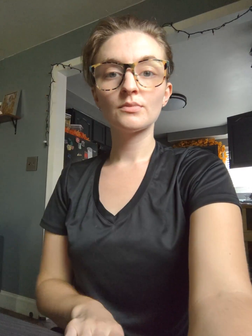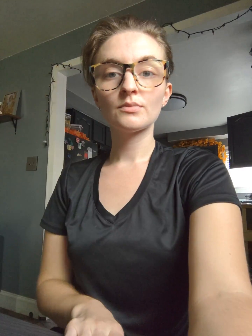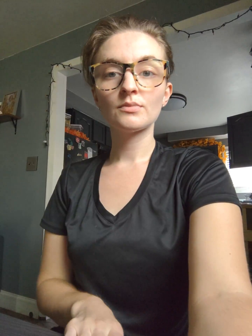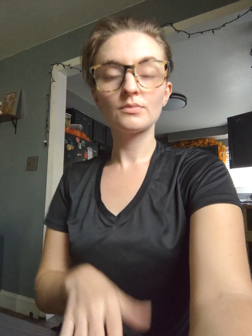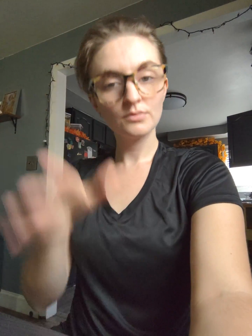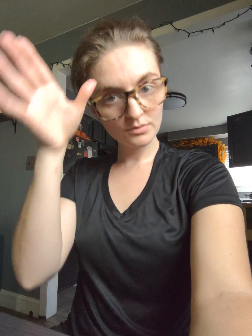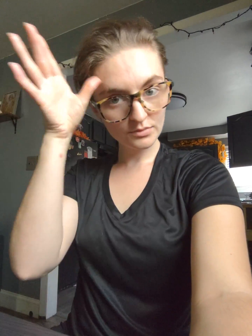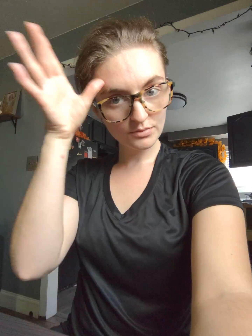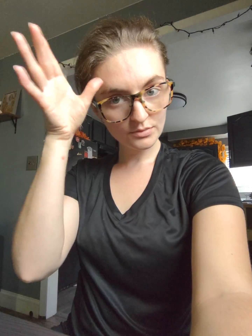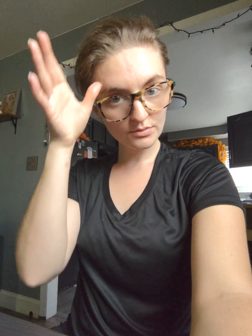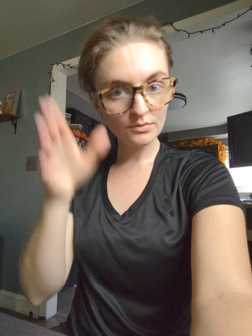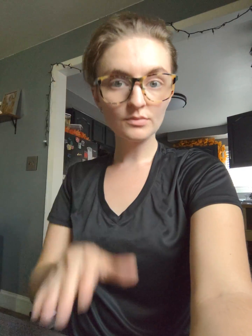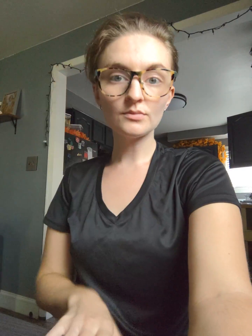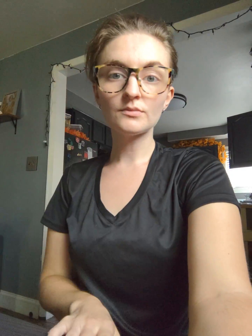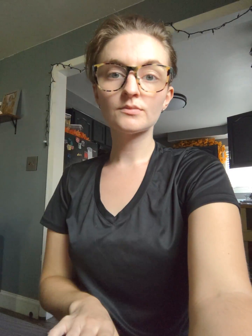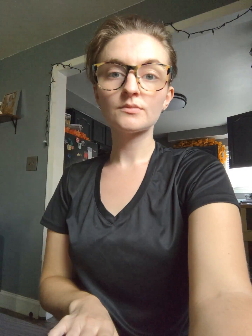daddy